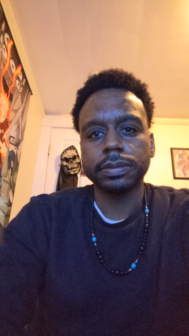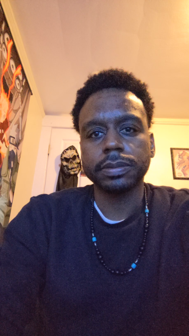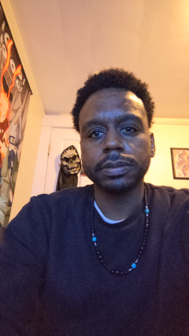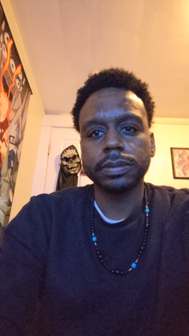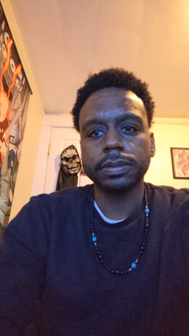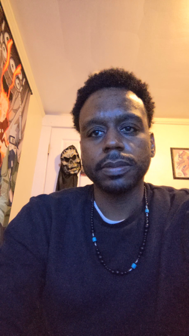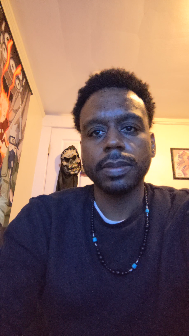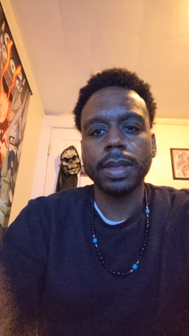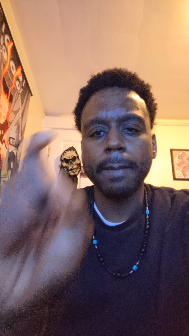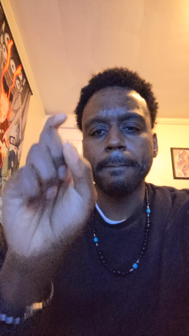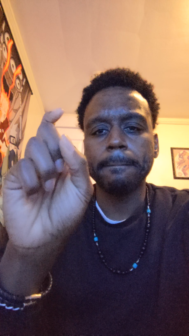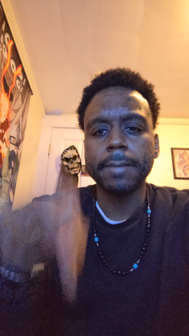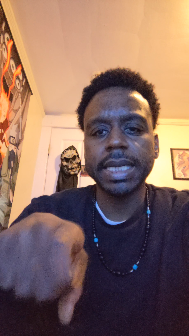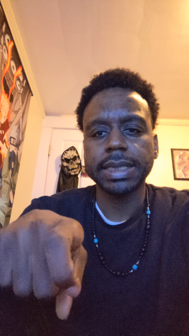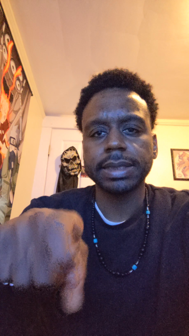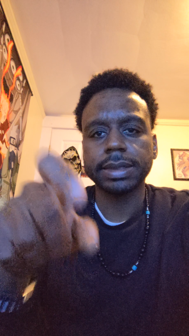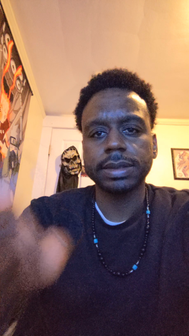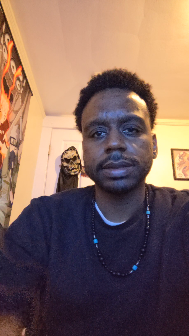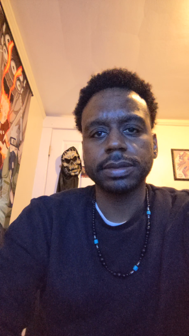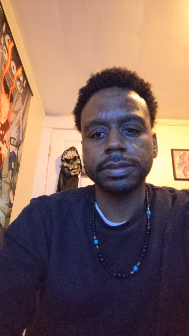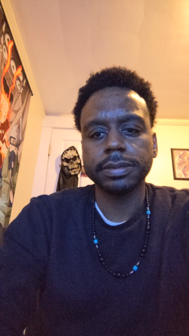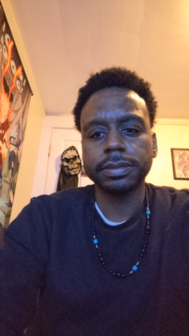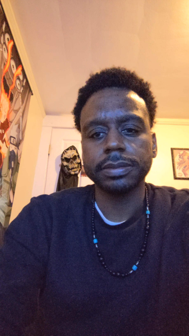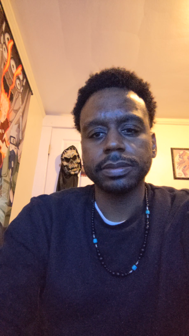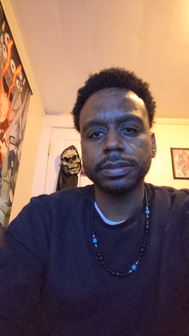must